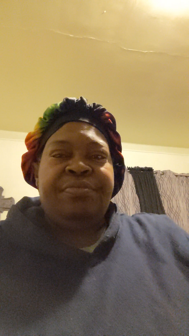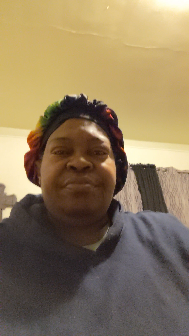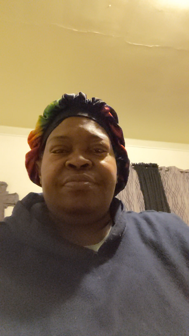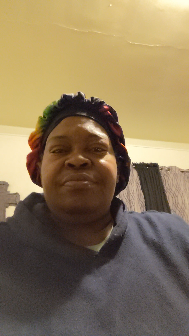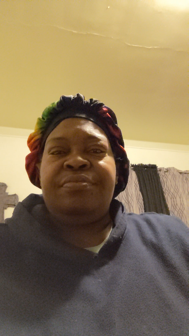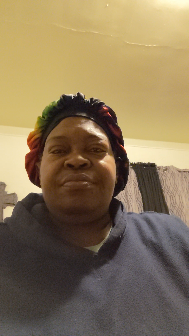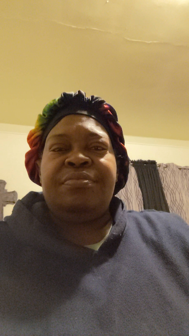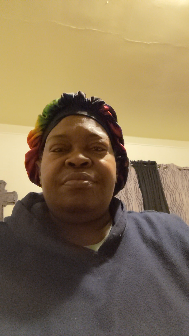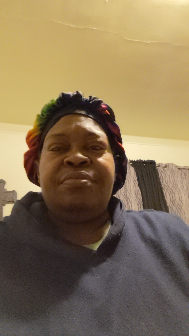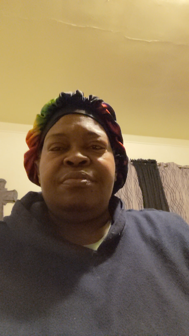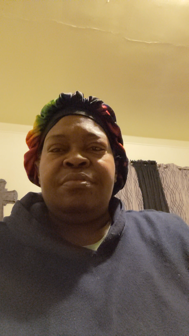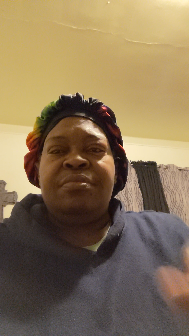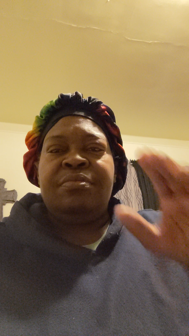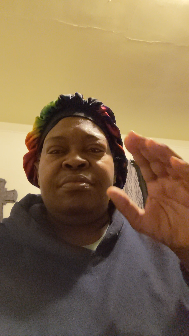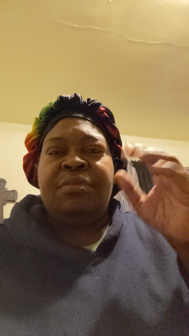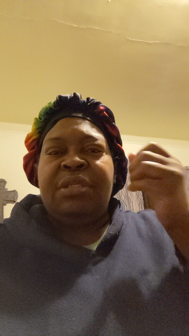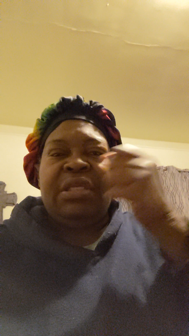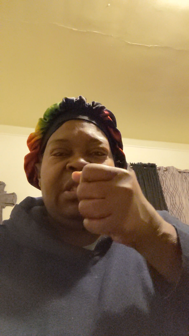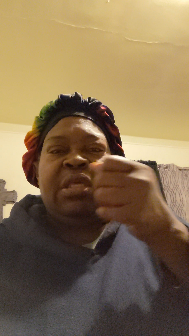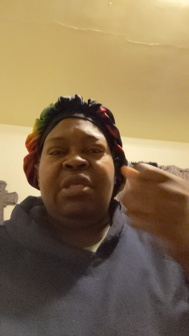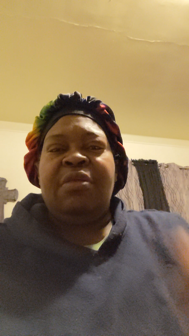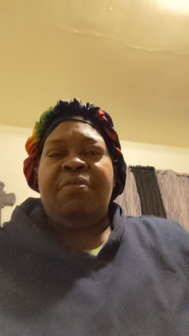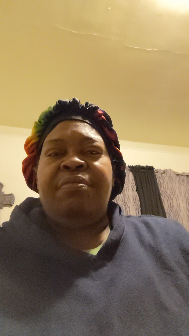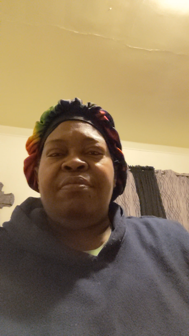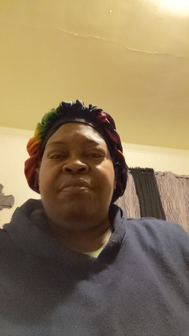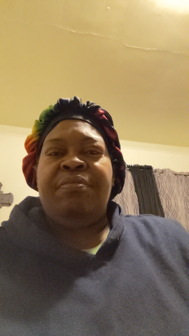hit